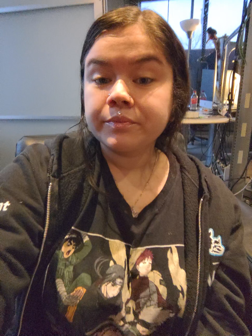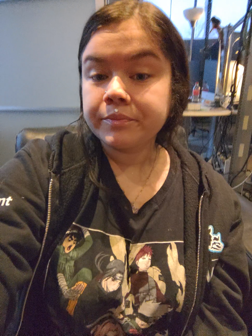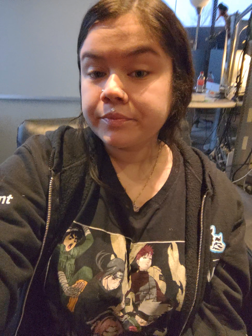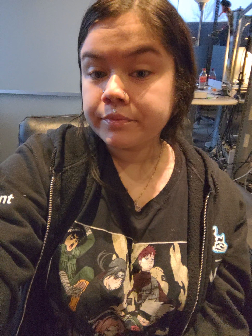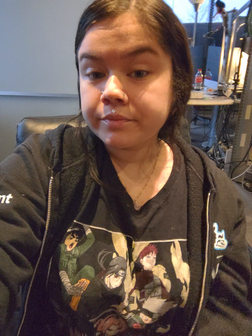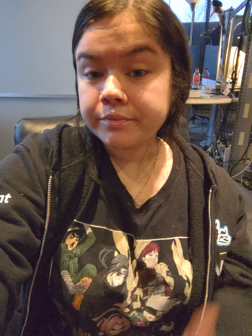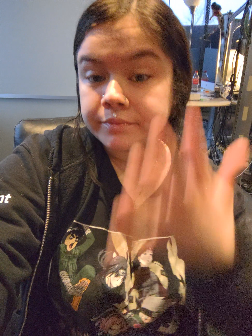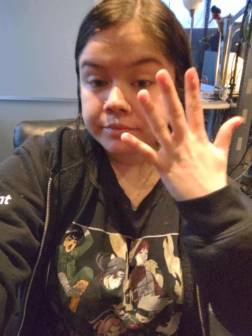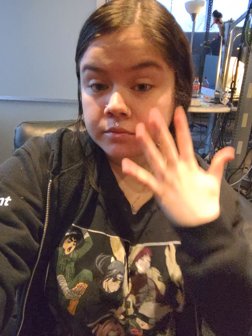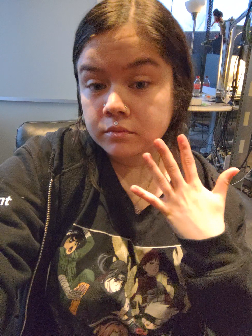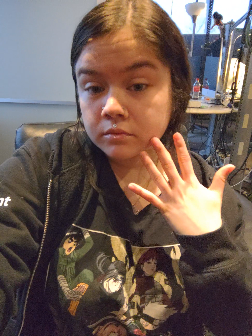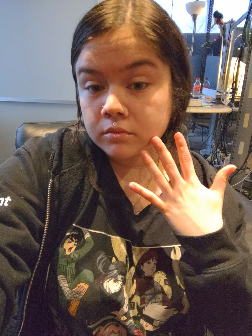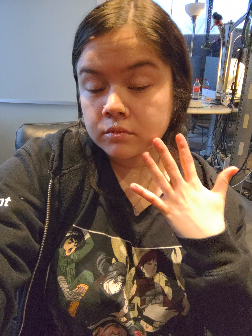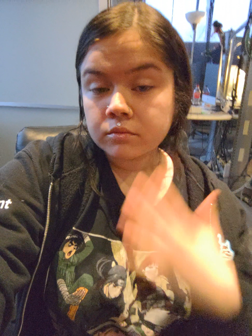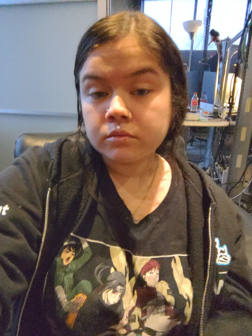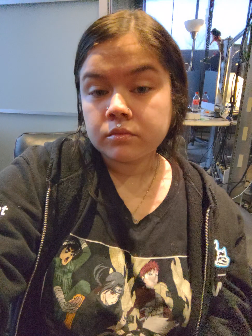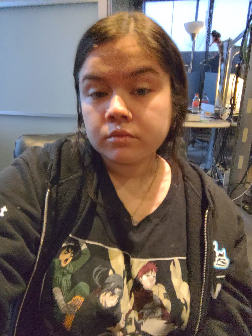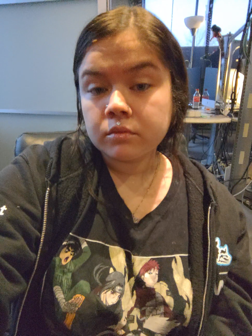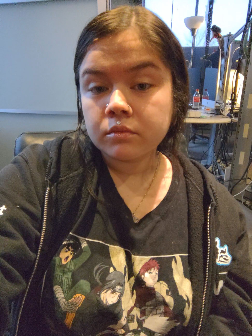sad